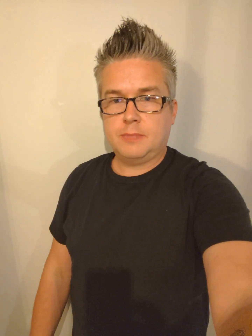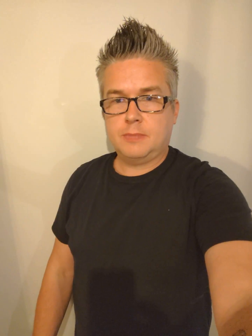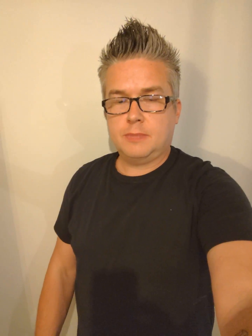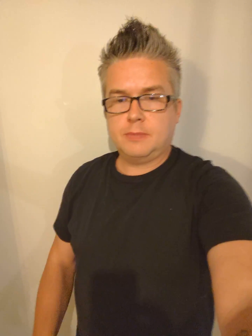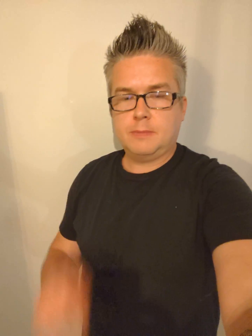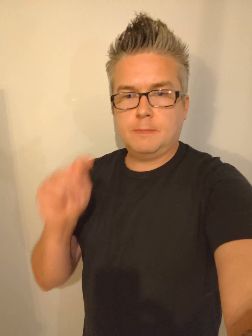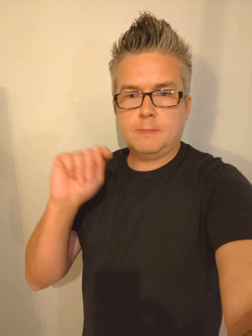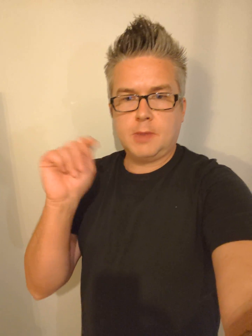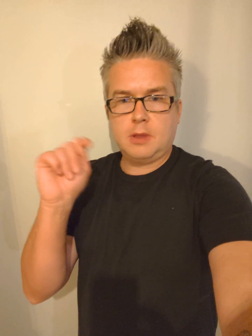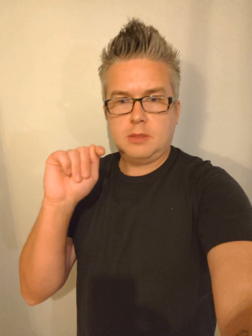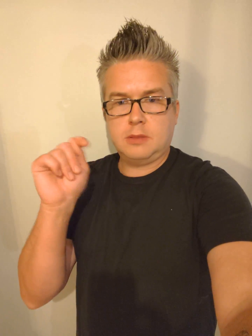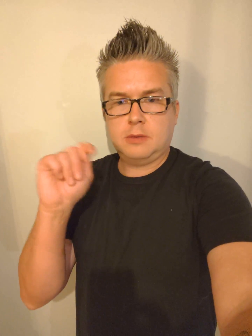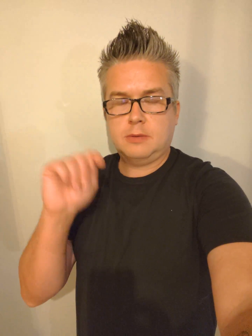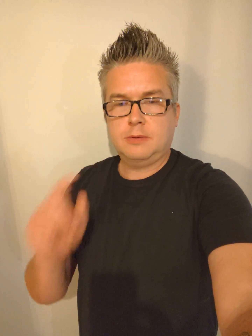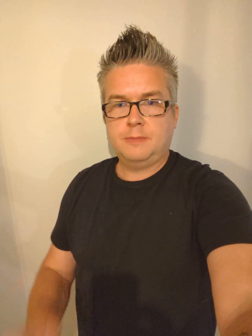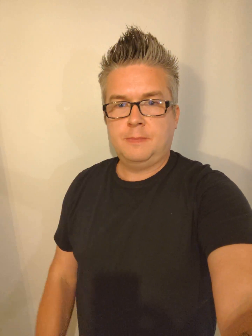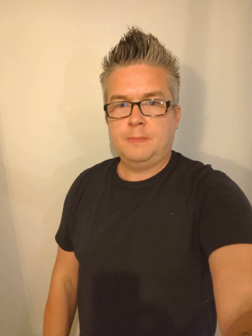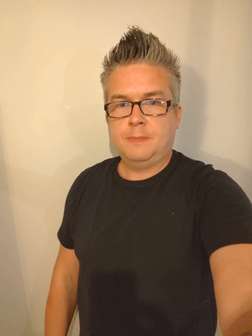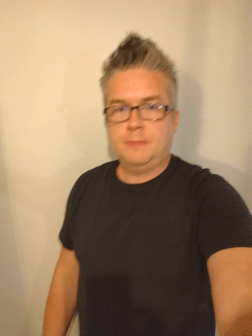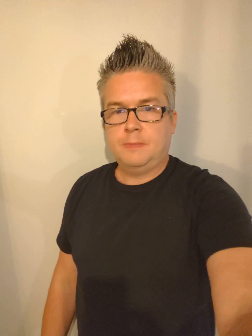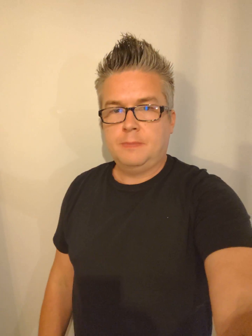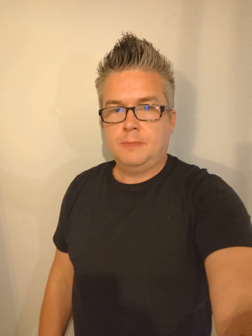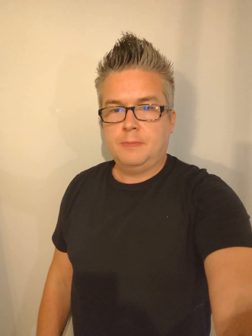bathroom